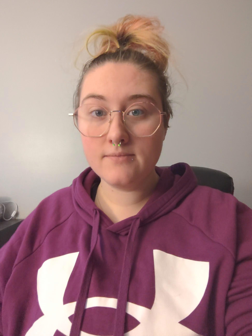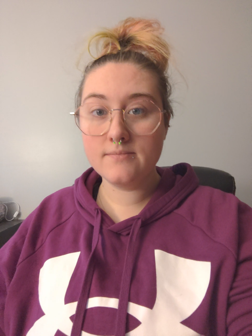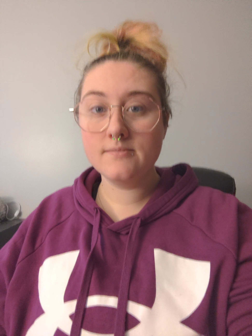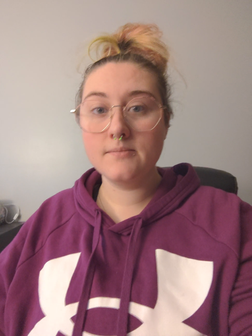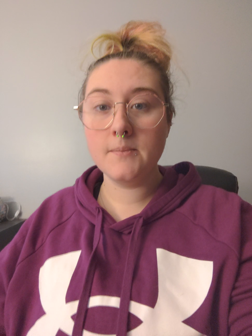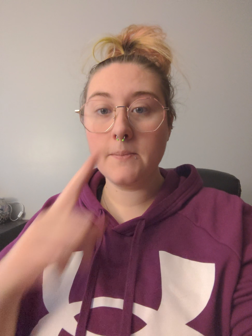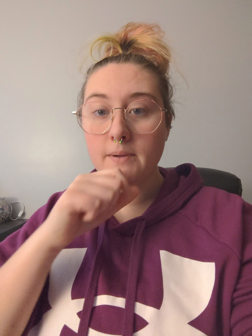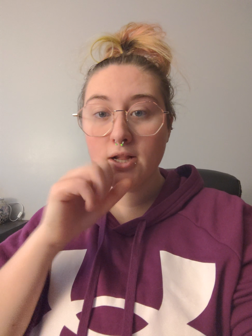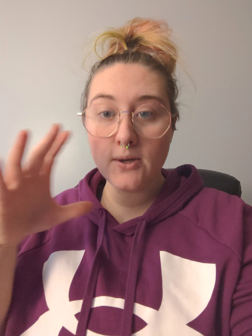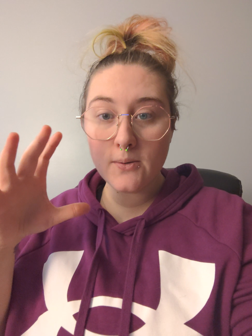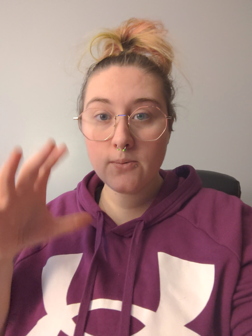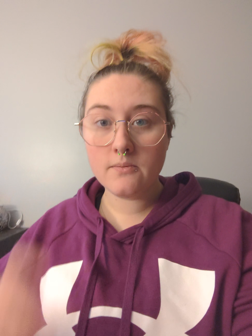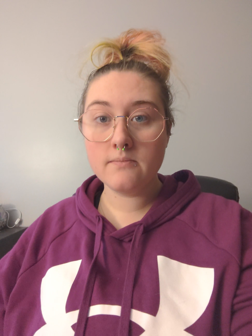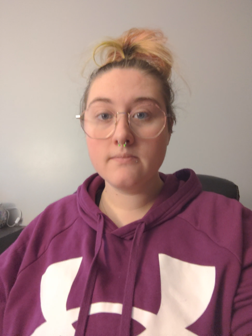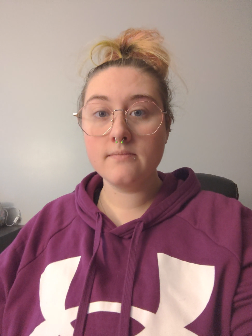balloon